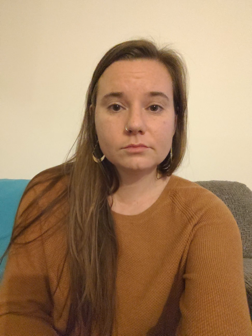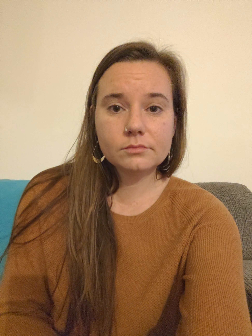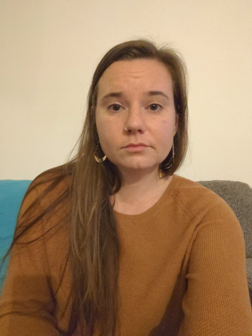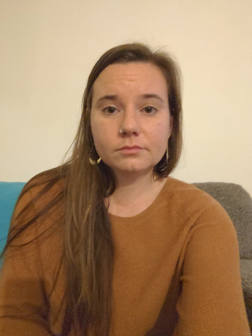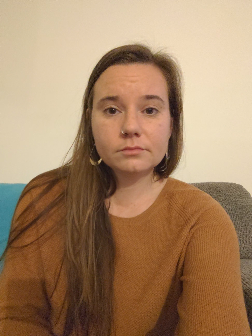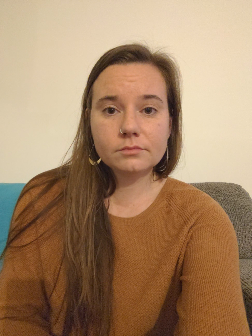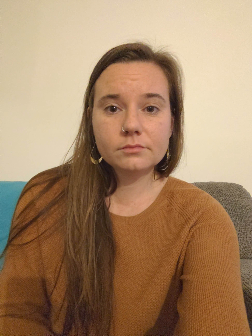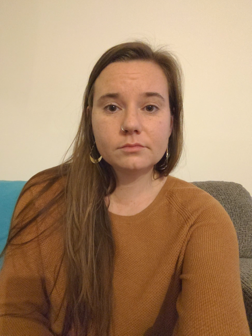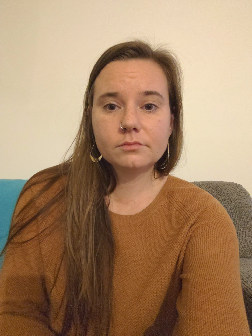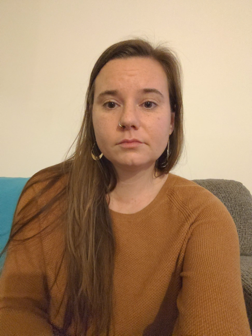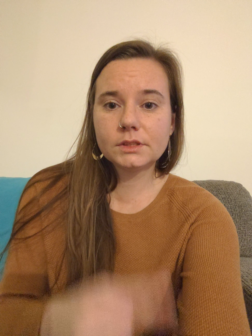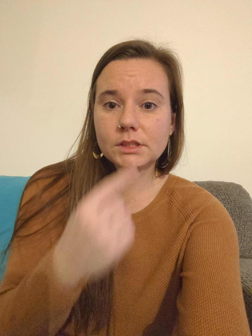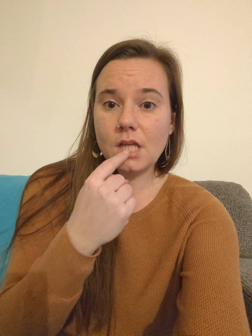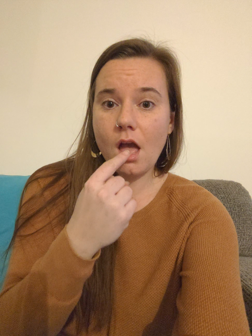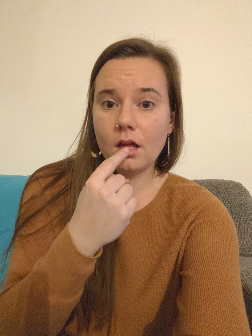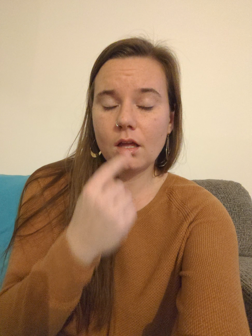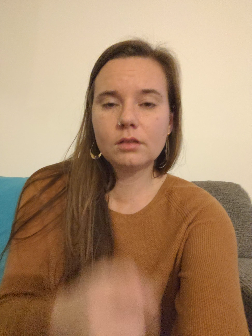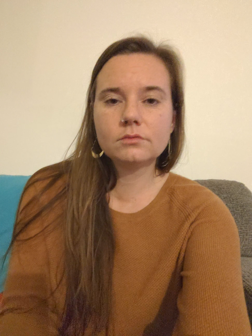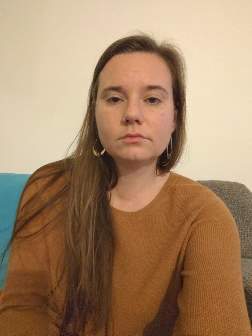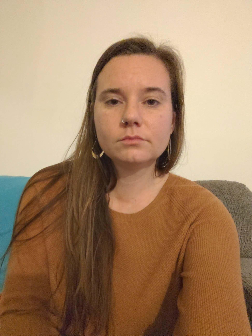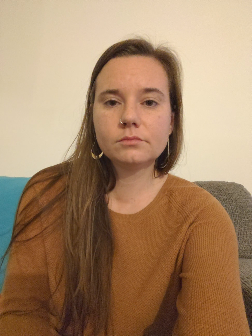tongue